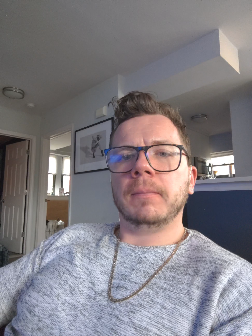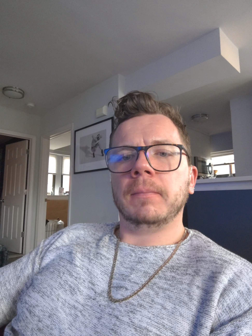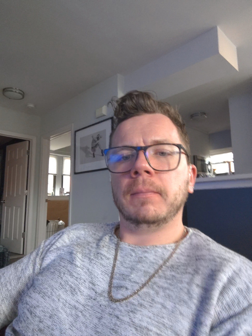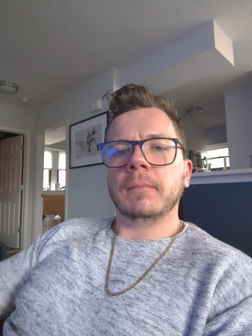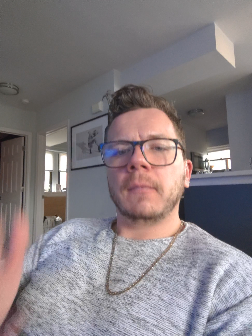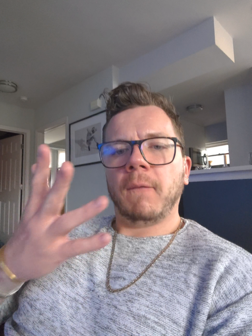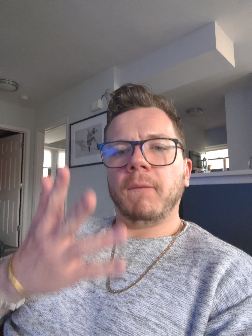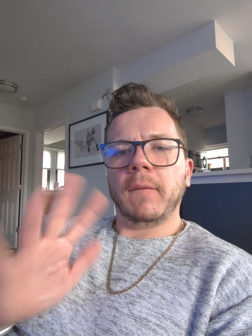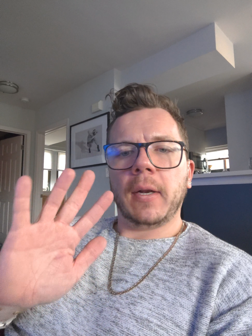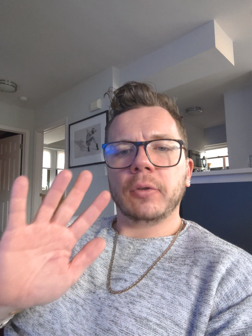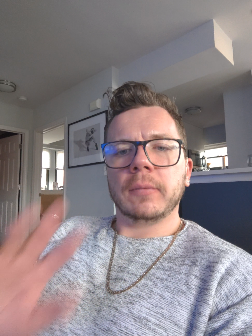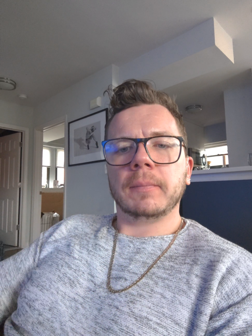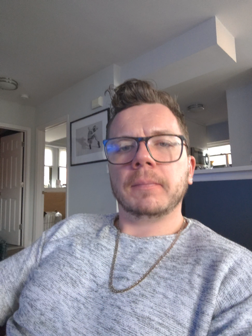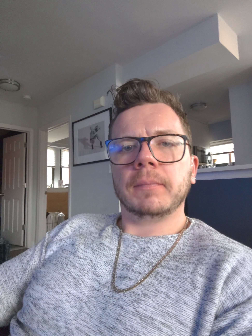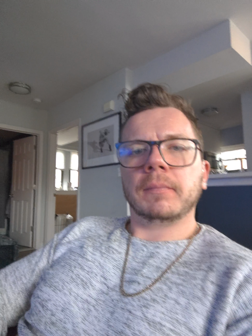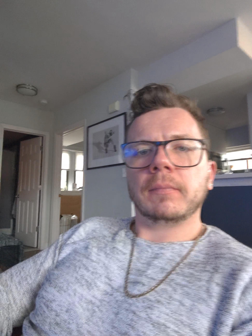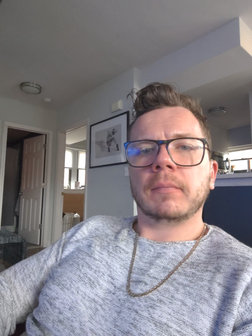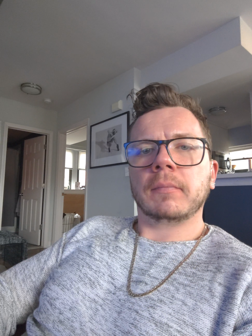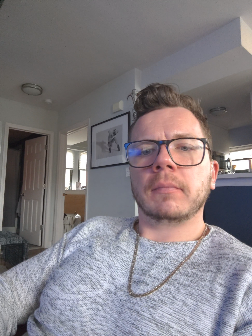finish